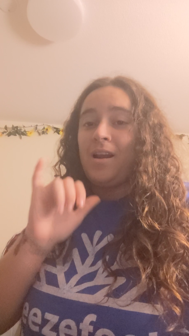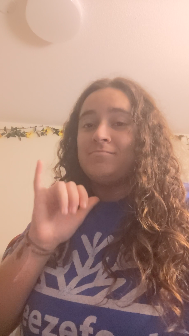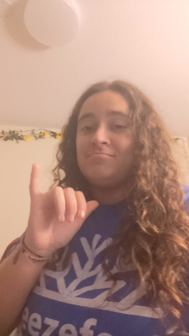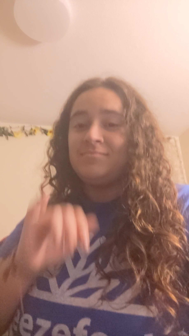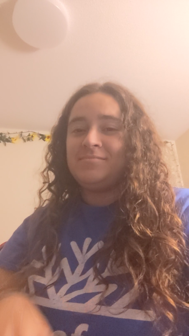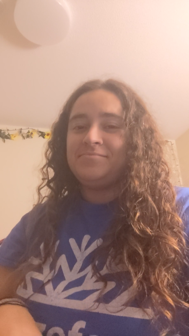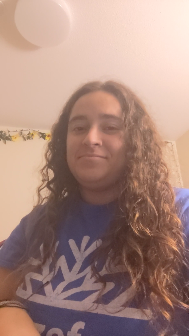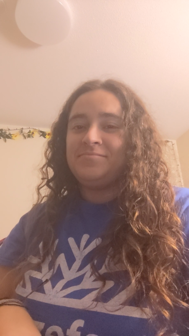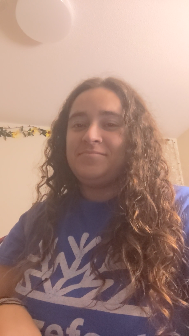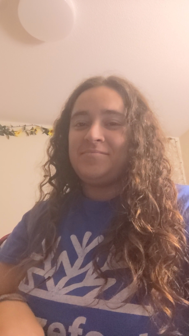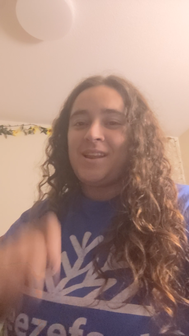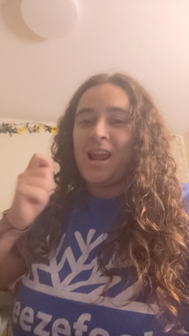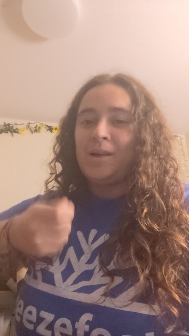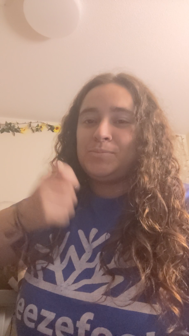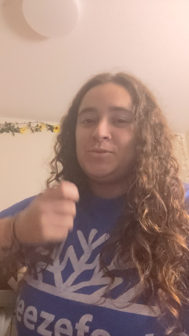hammer